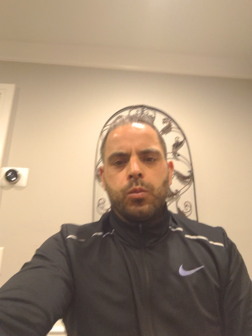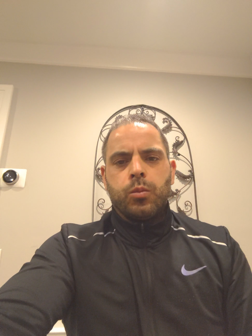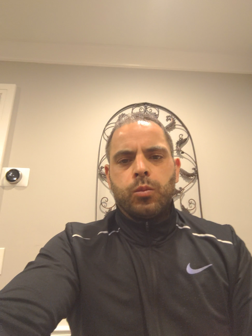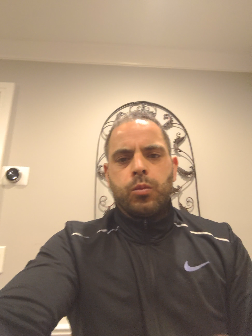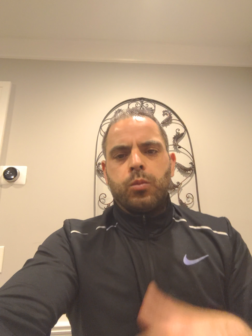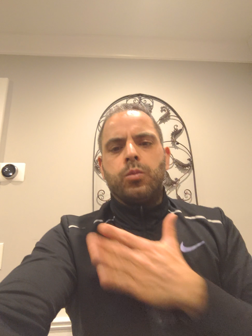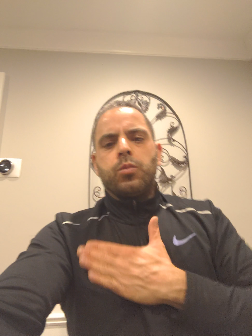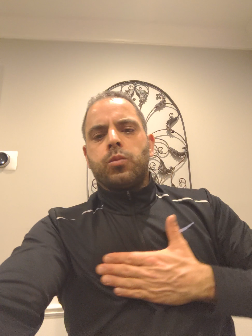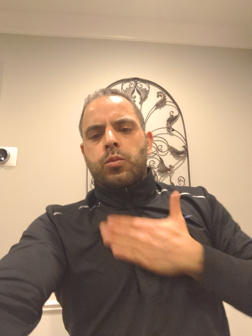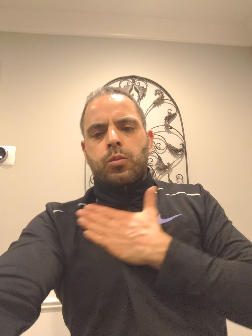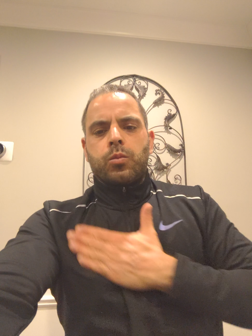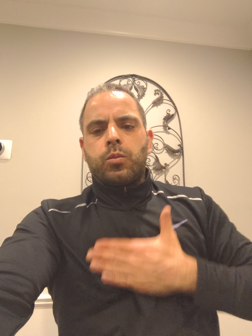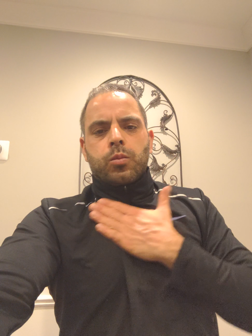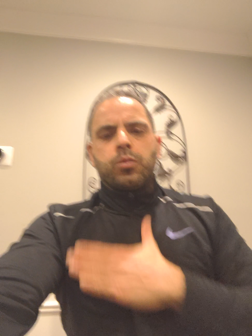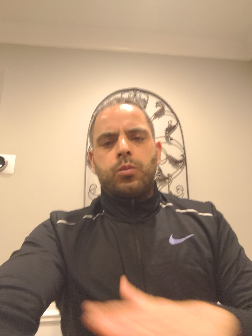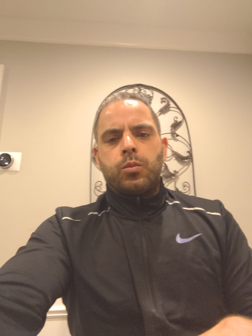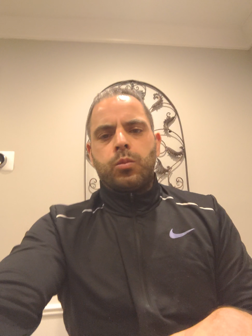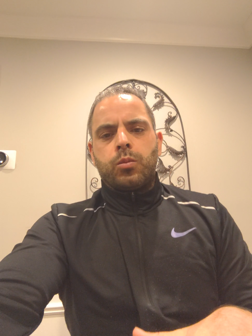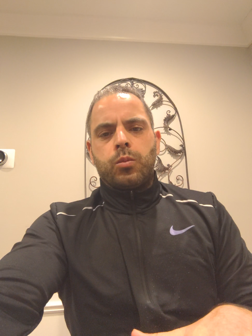please